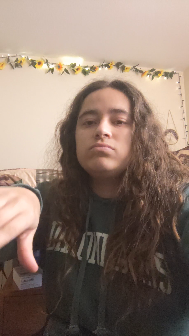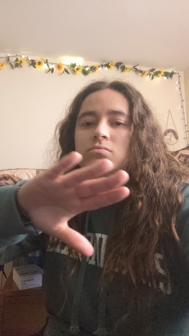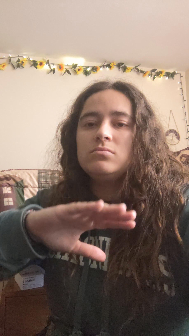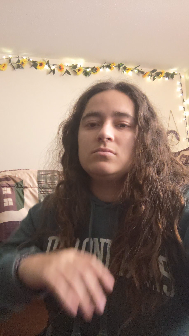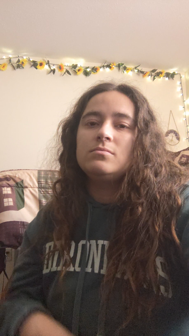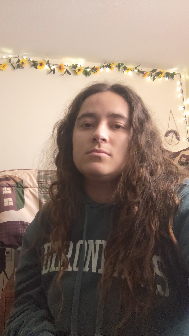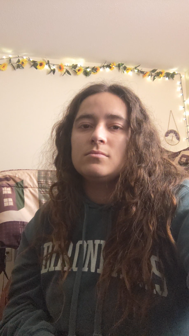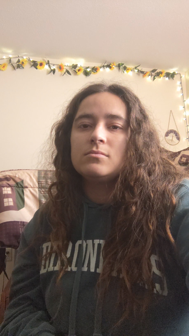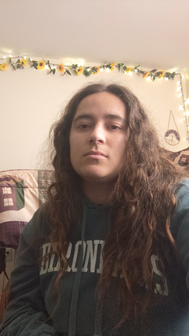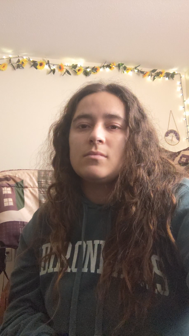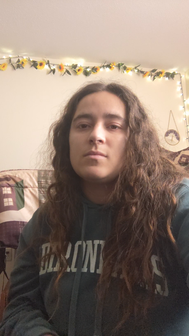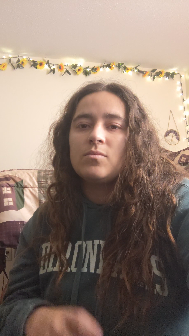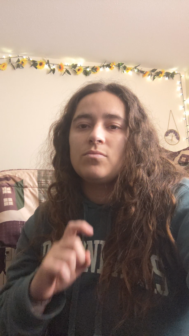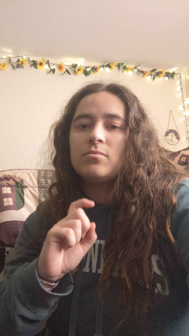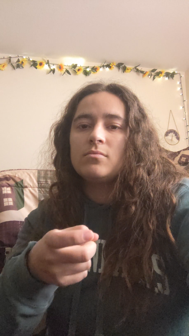present